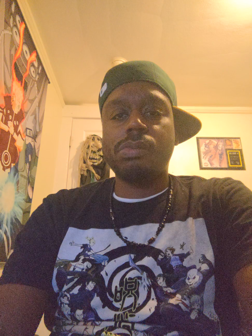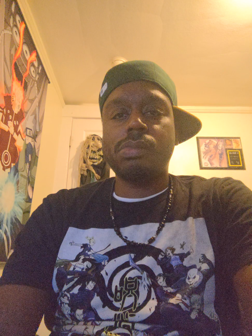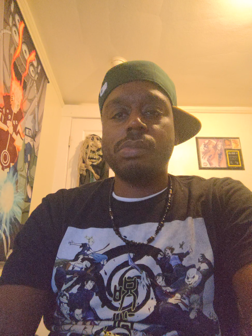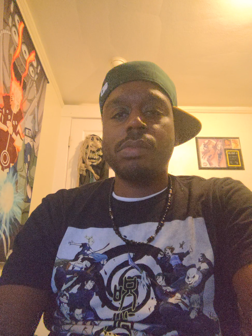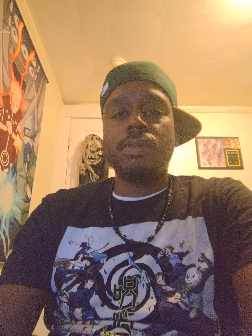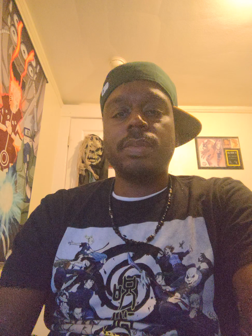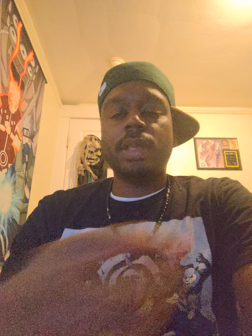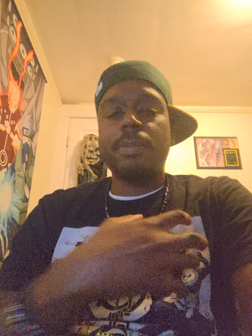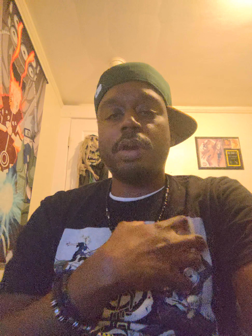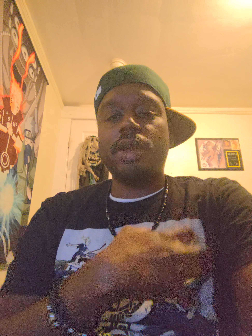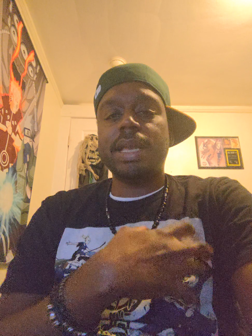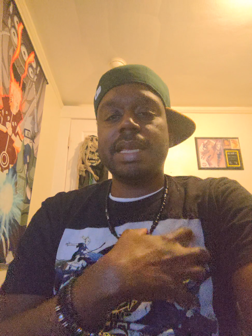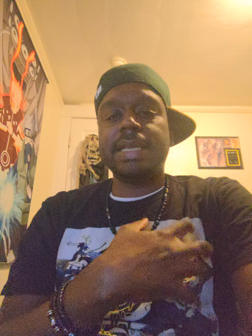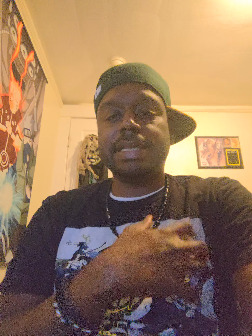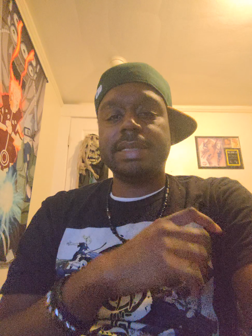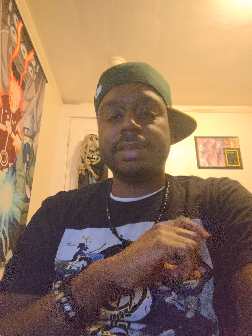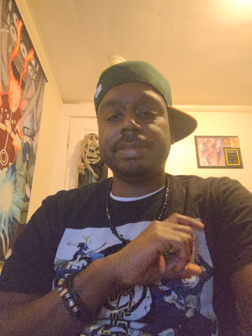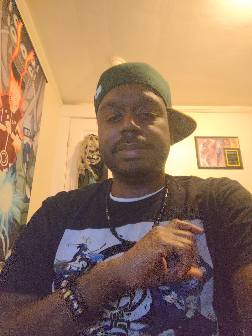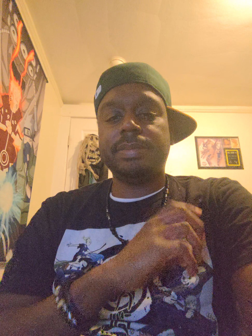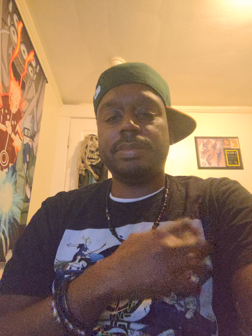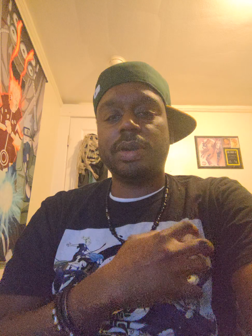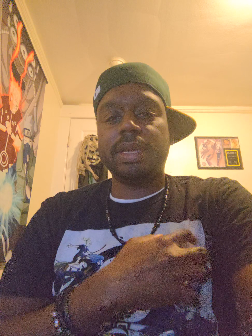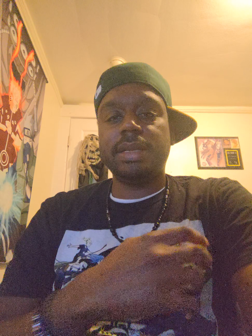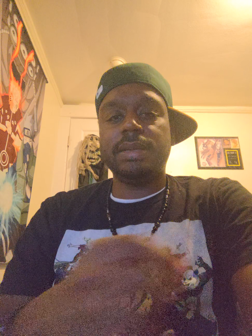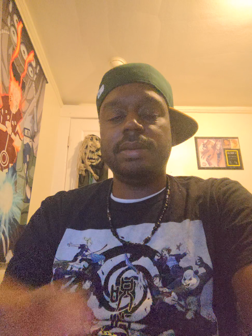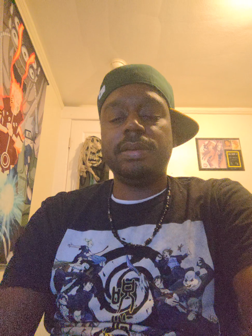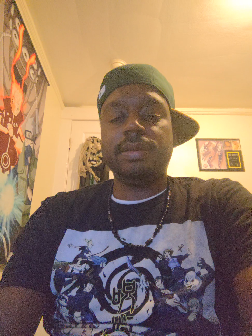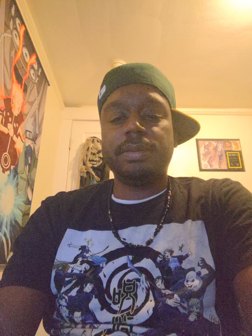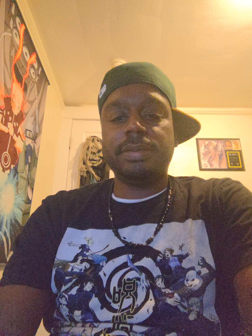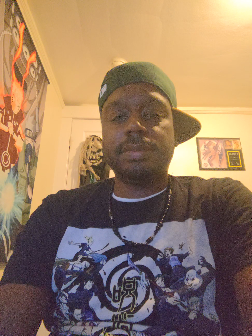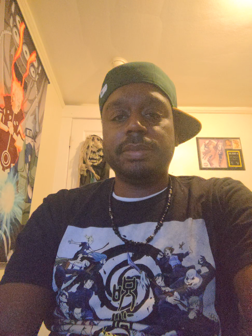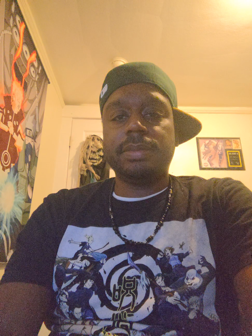police